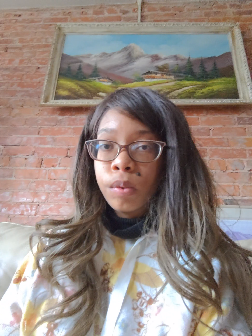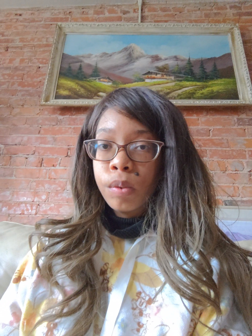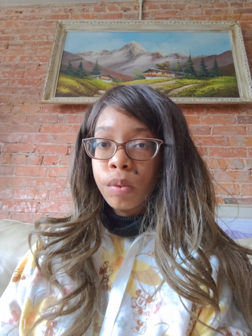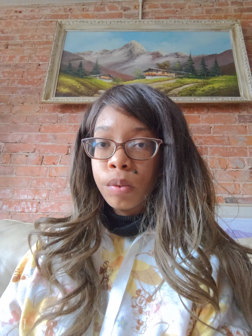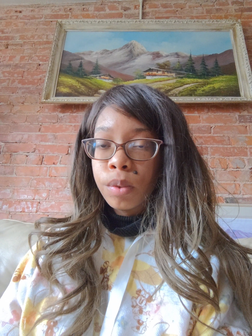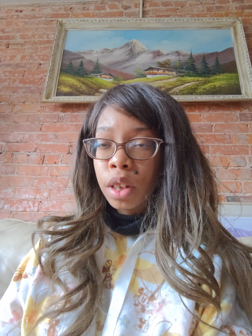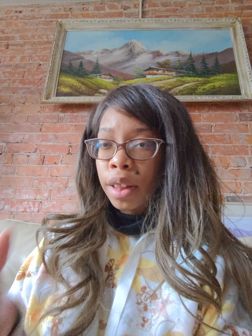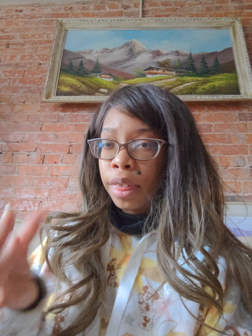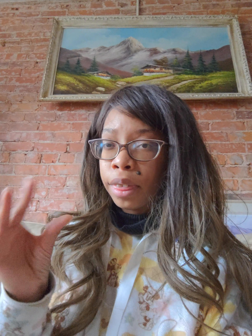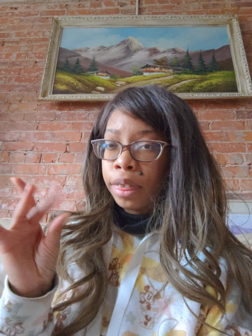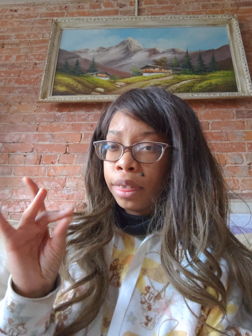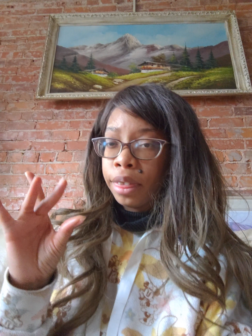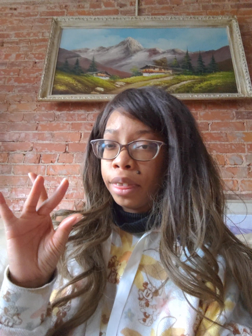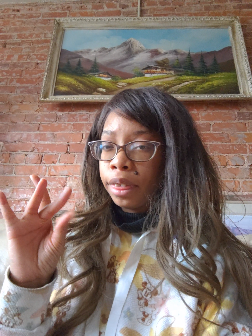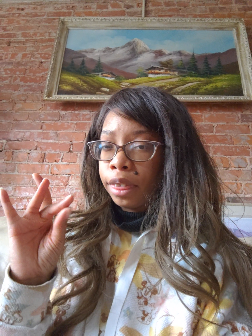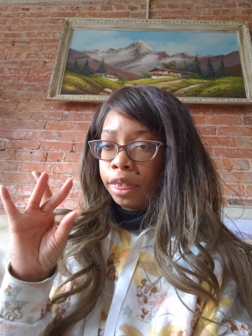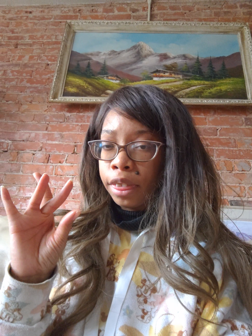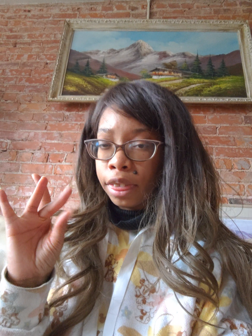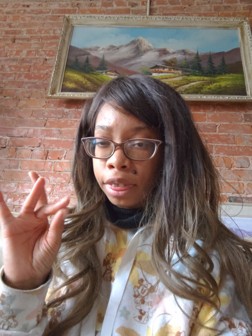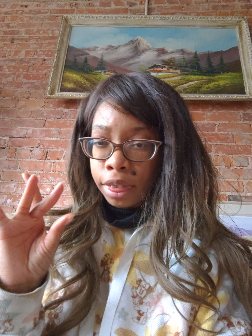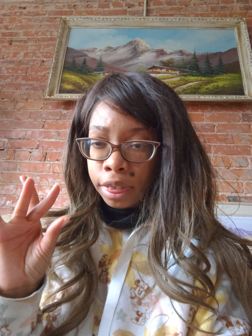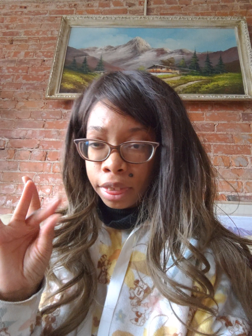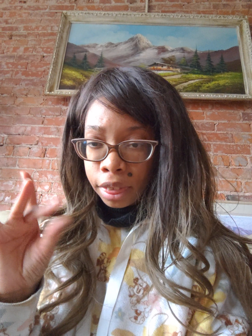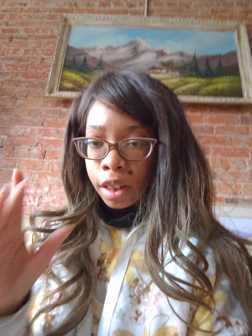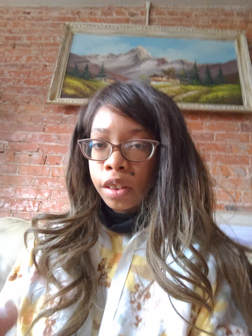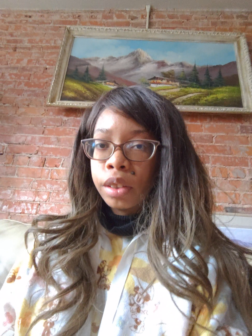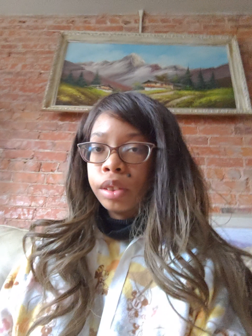sticky